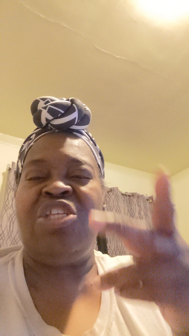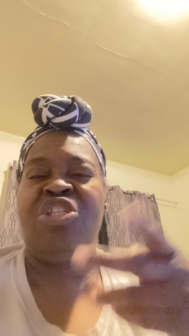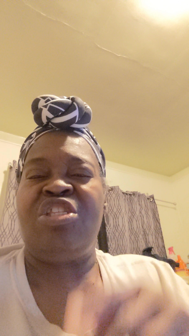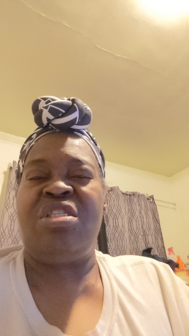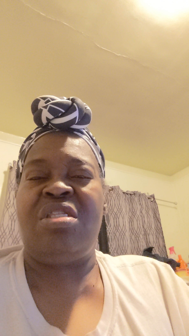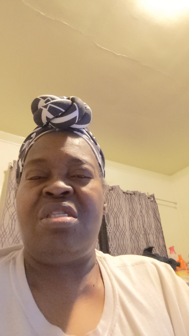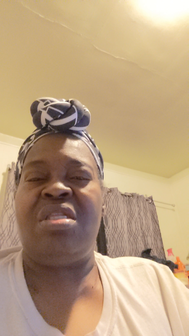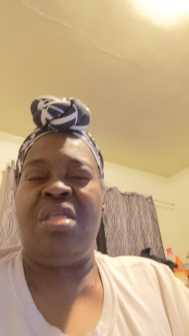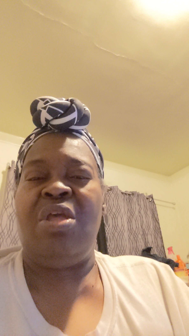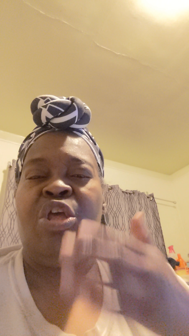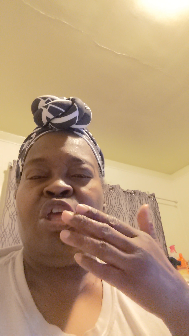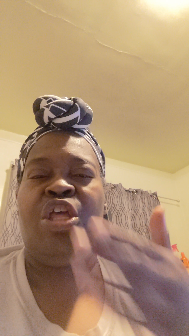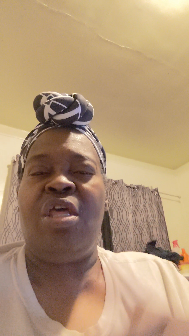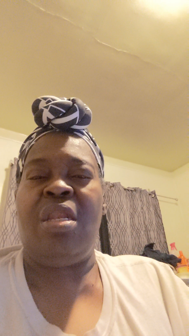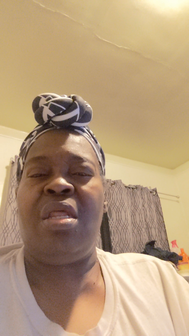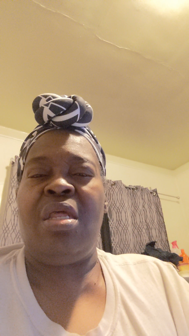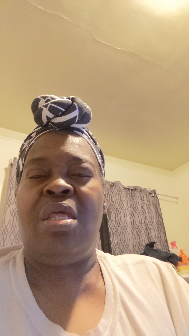good